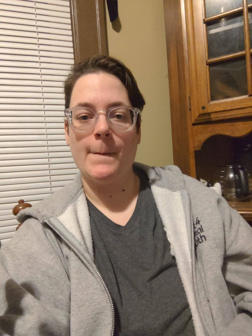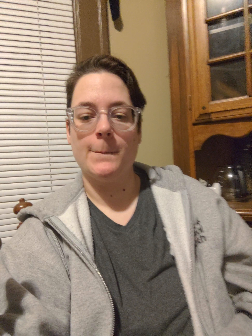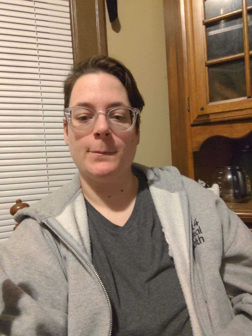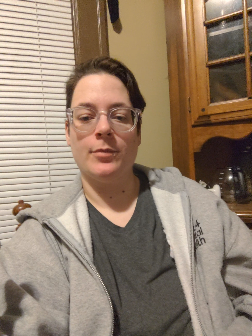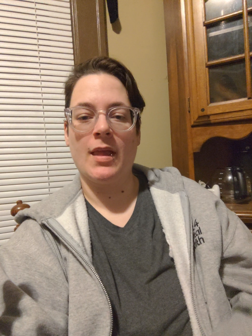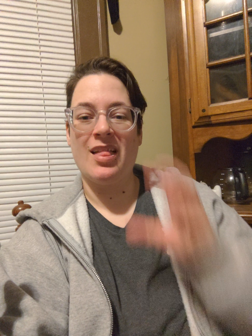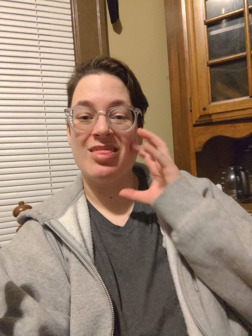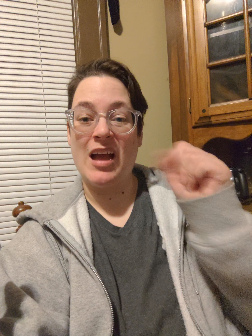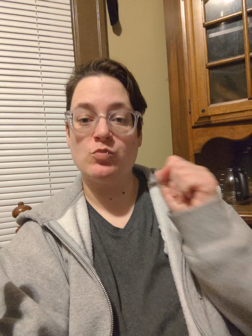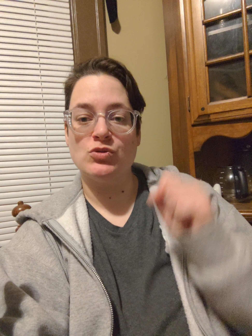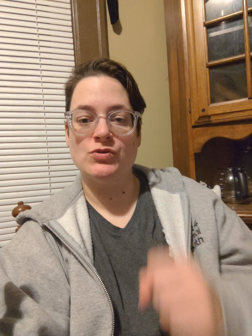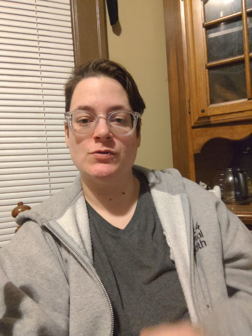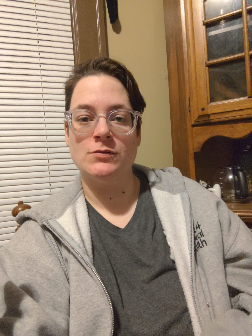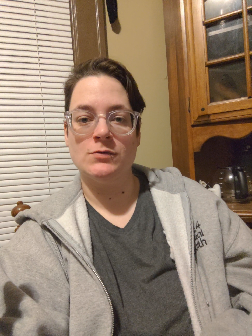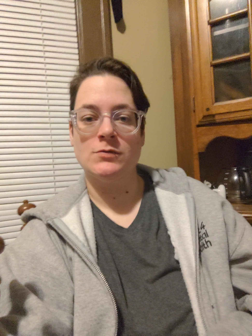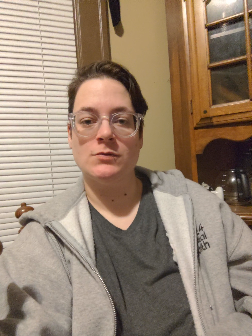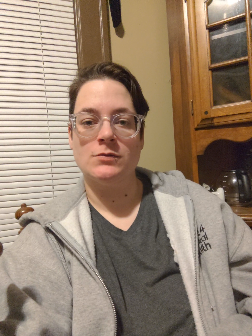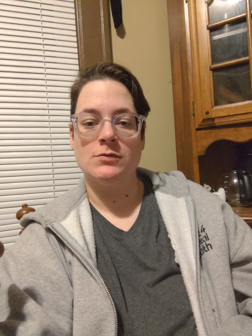loud